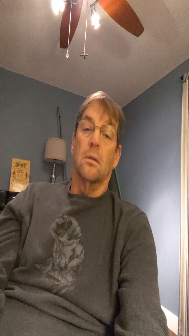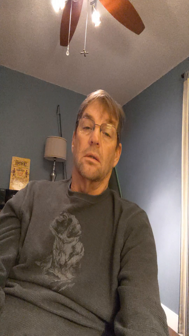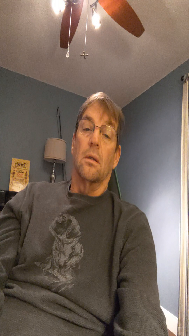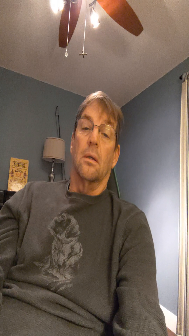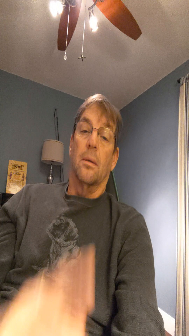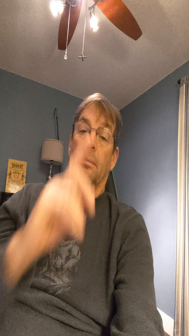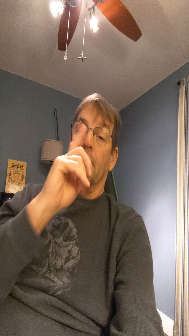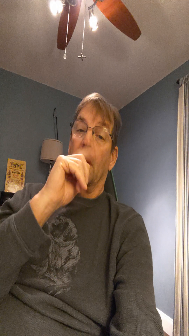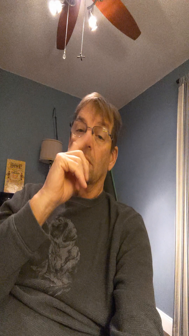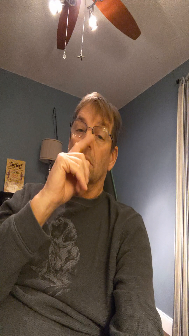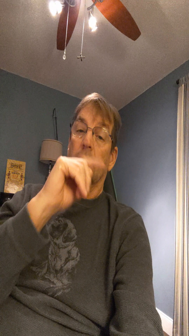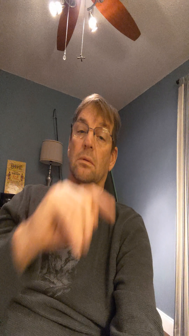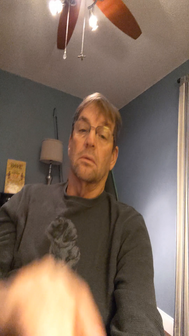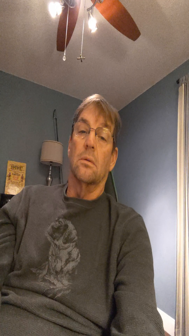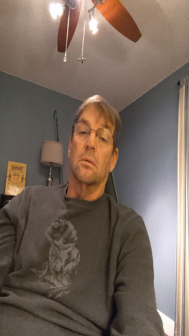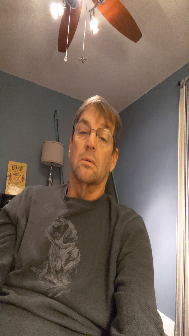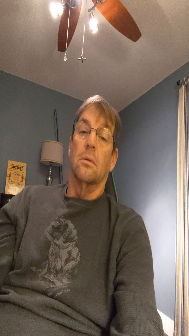mouse